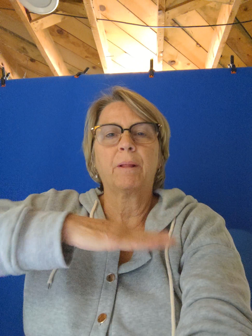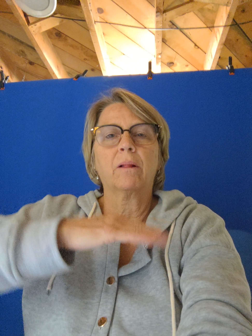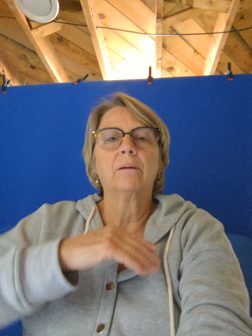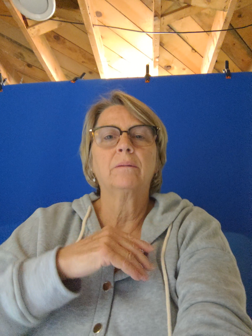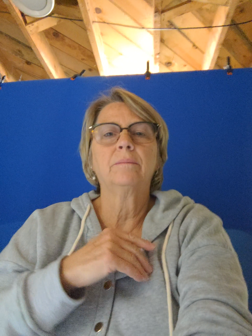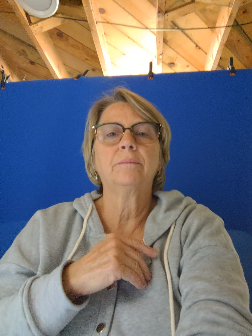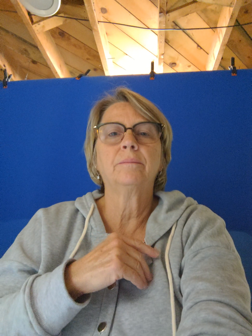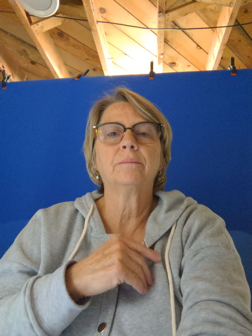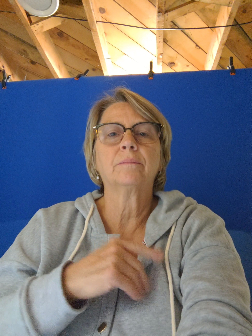table